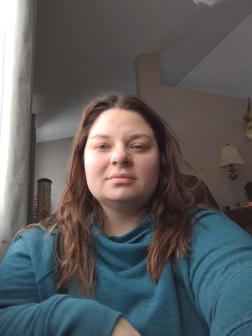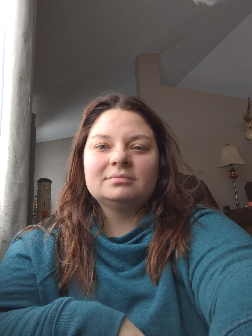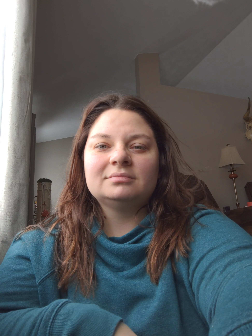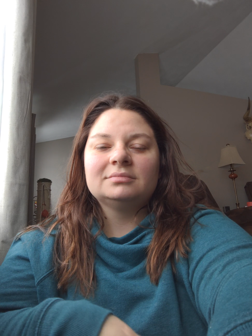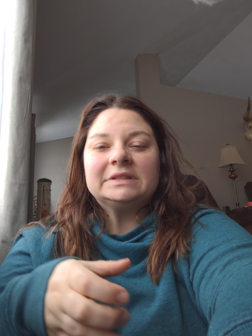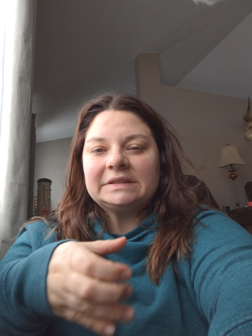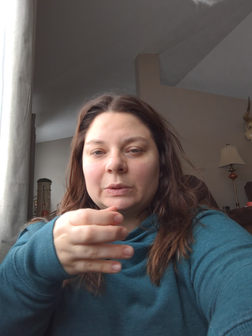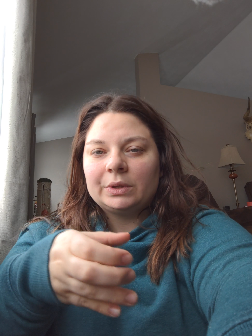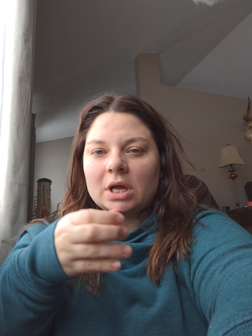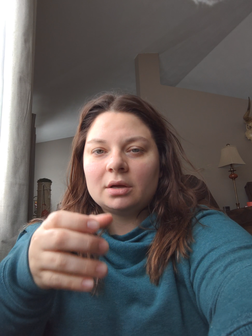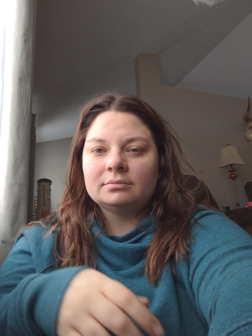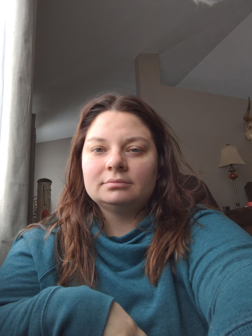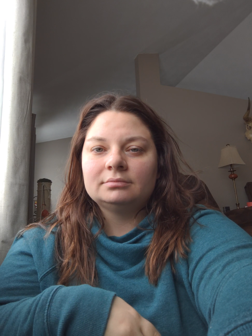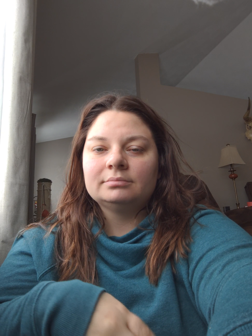cereal